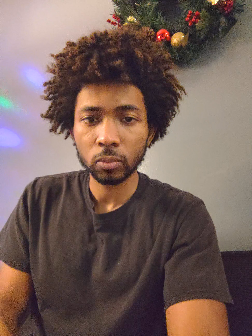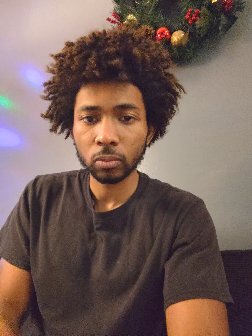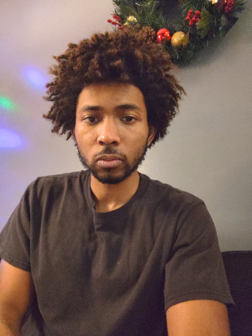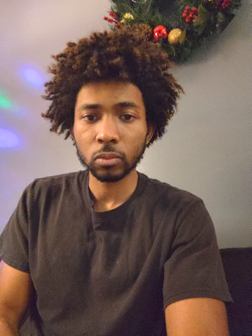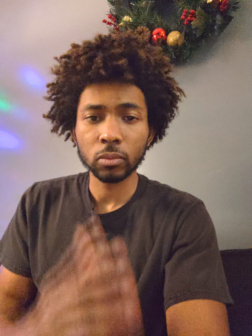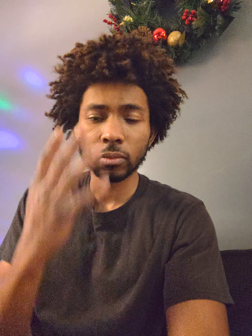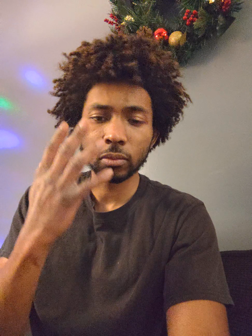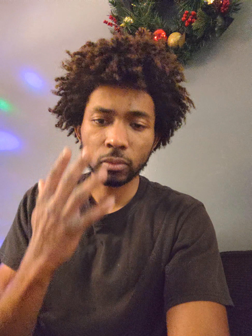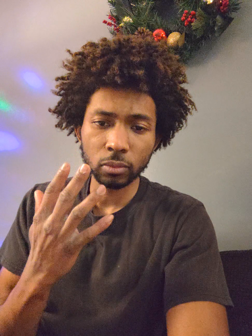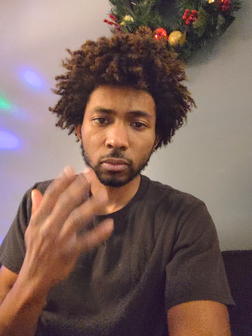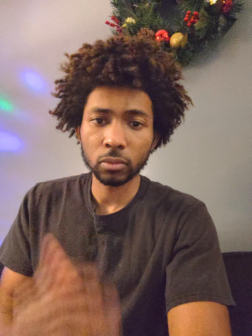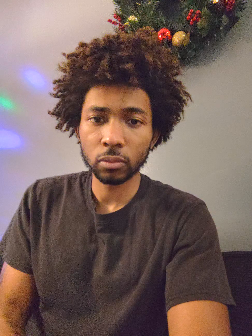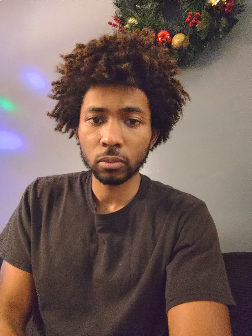sad